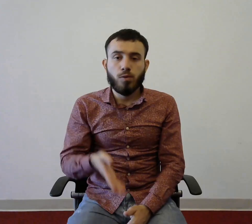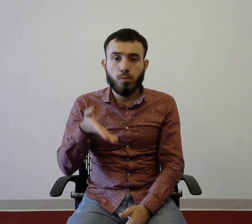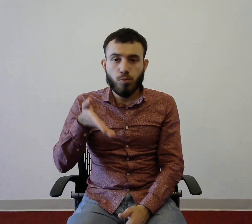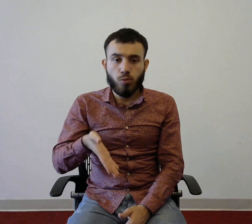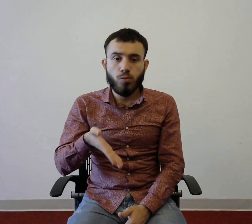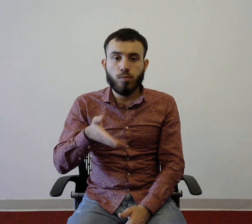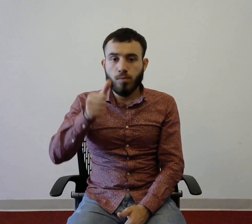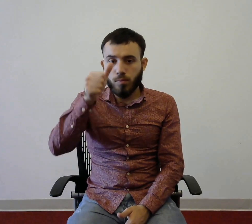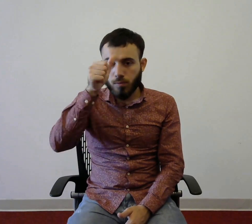bu ay